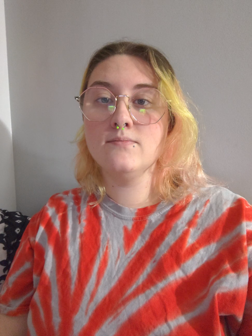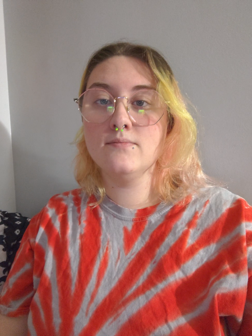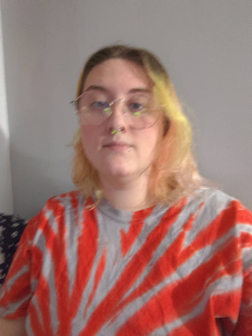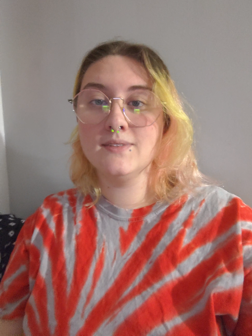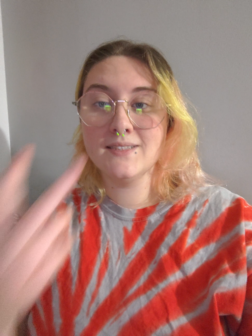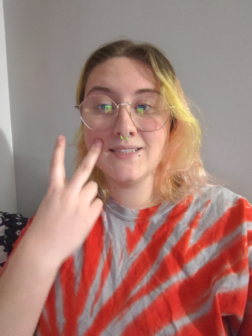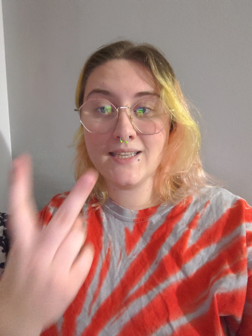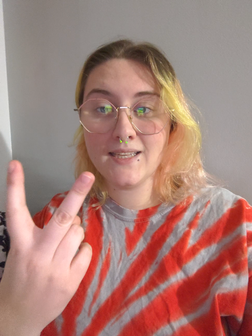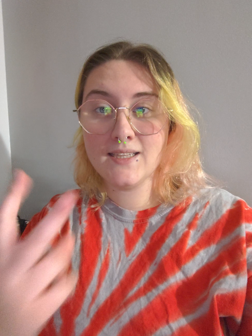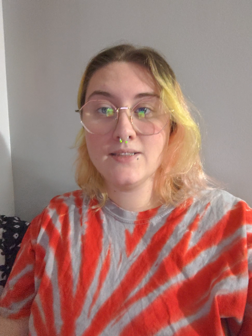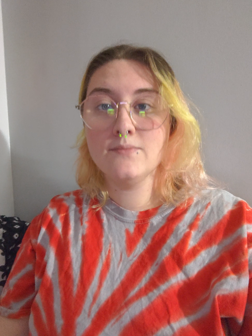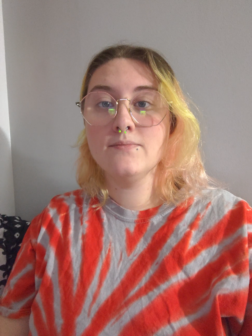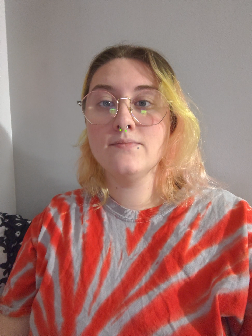see